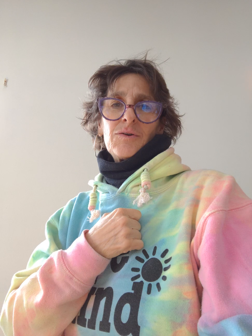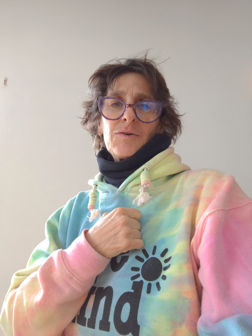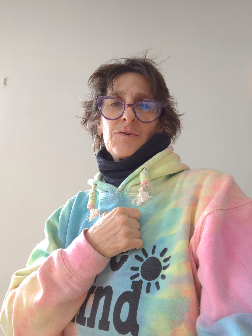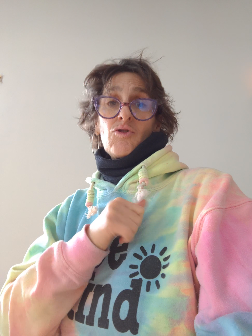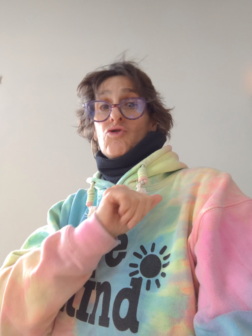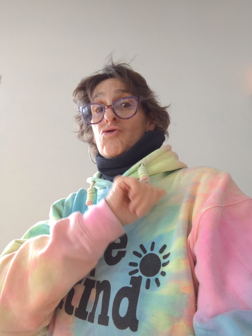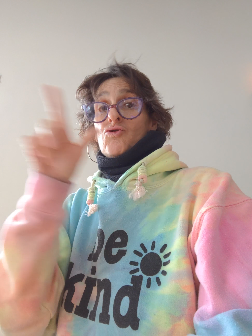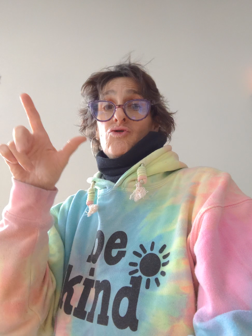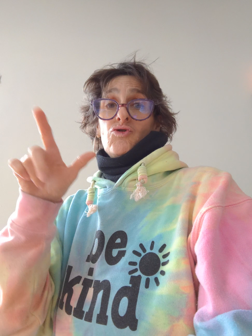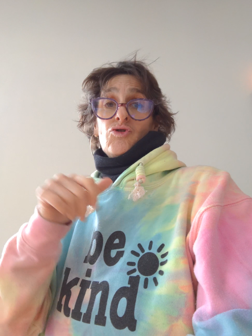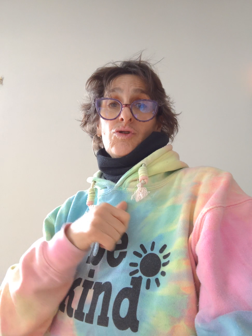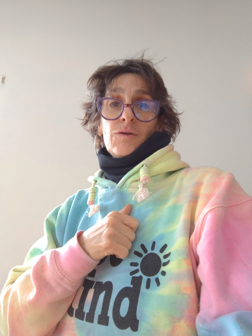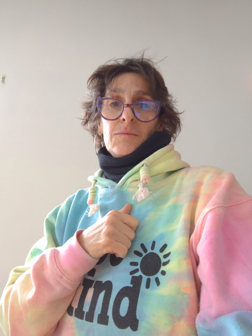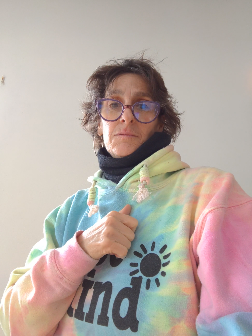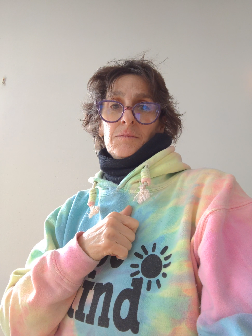all